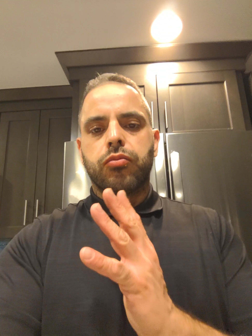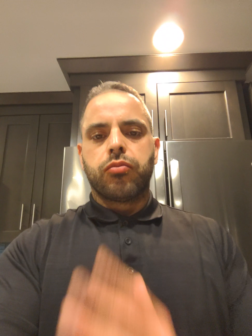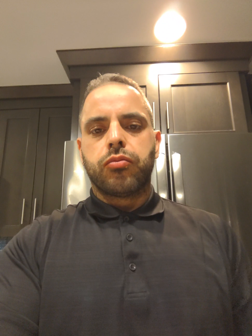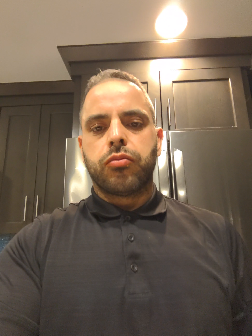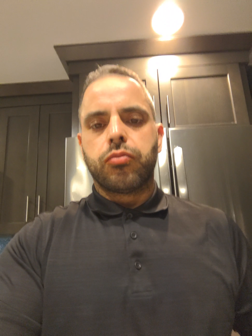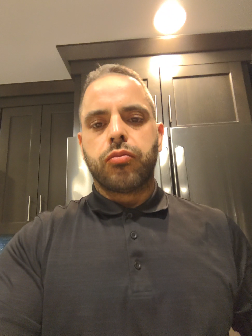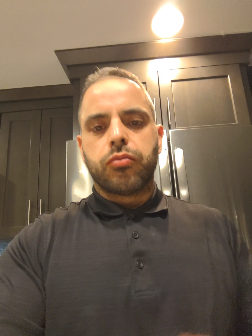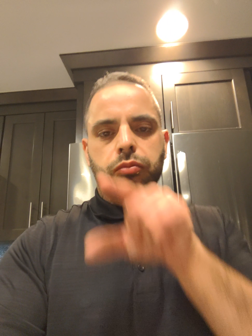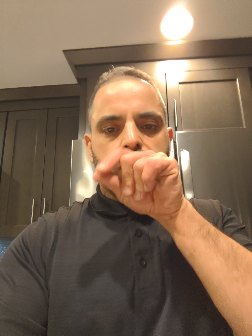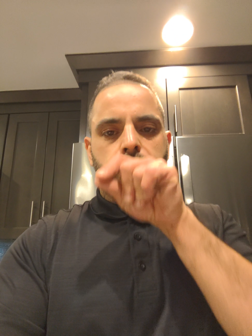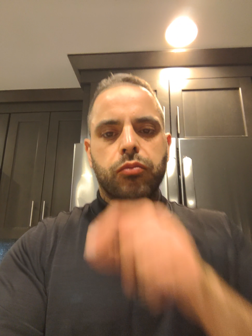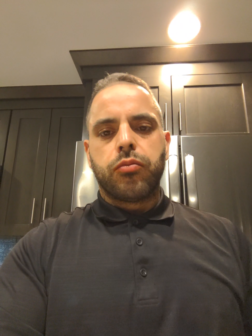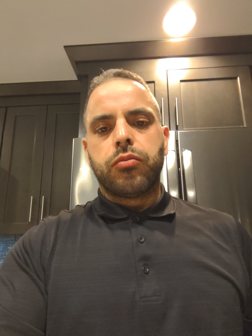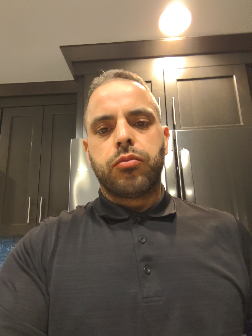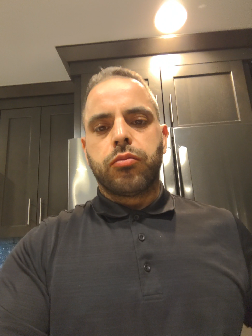goose